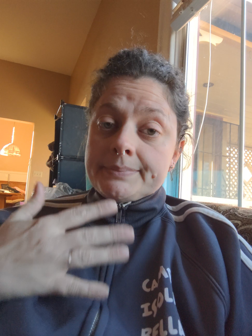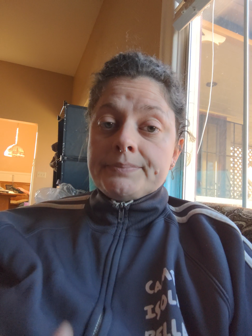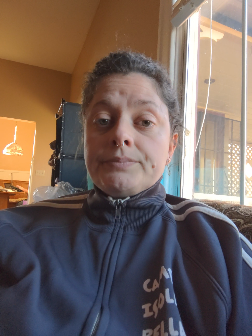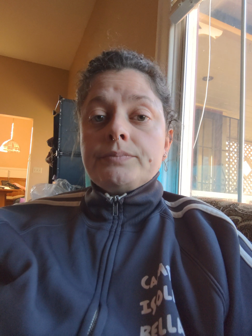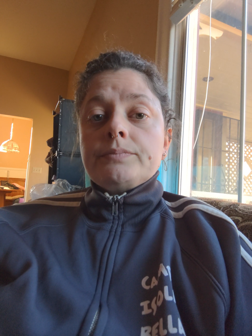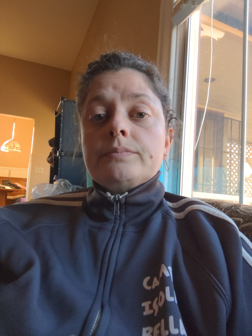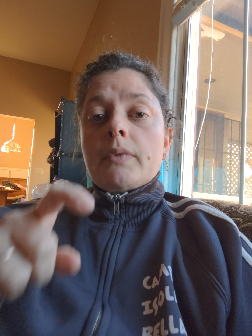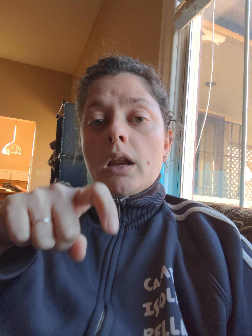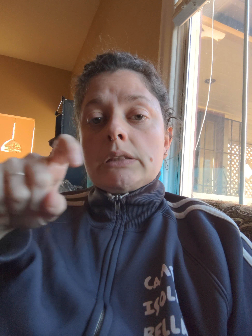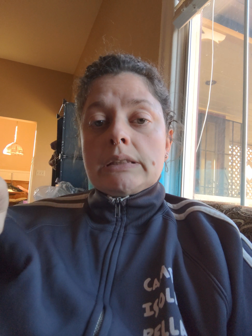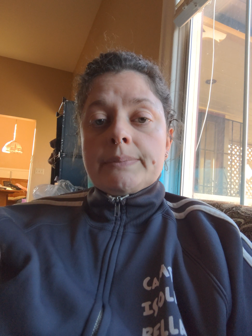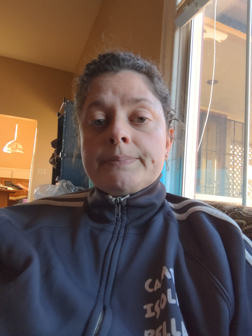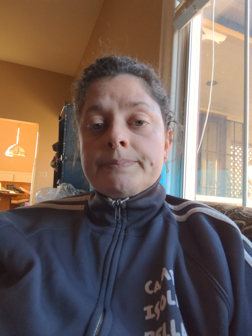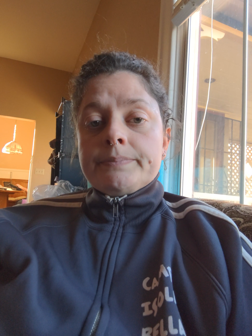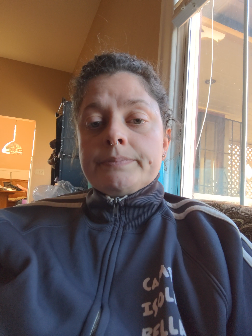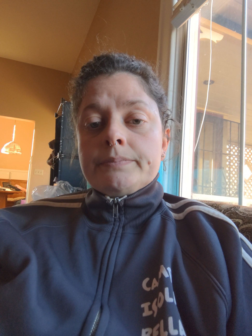closet